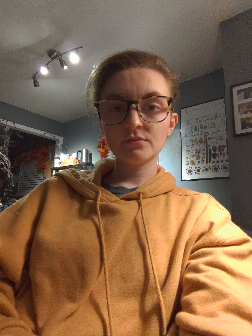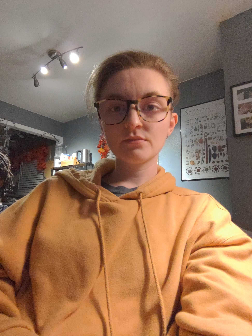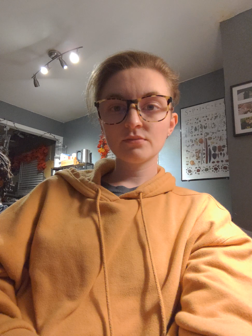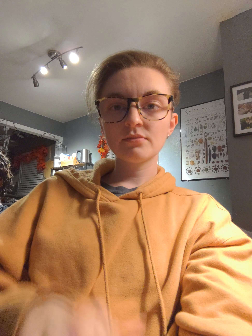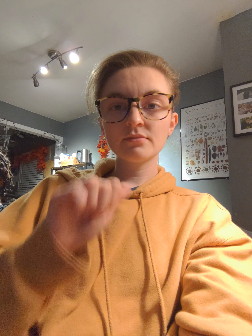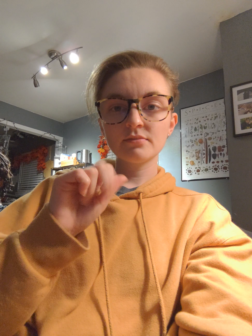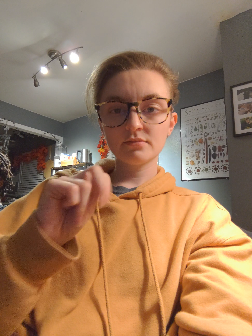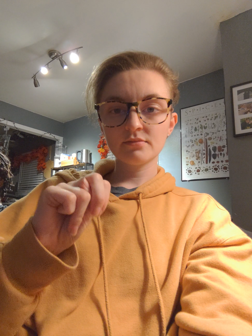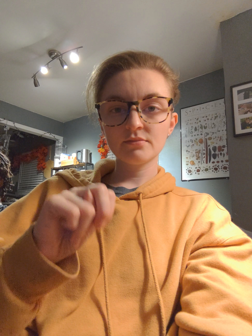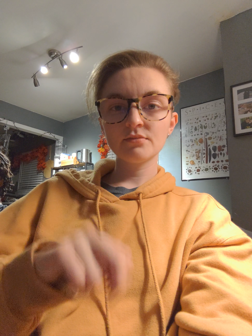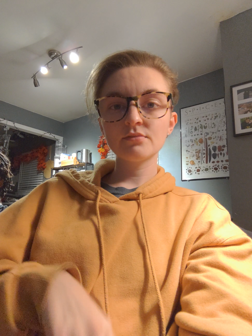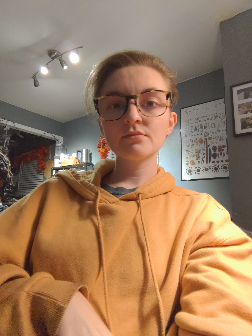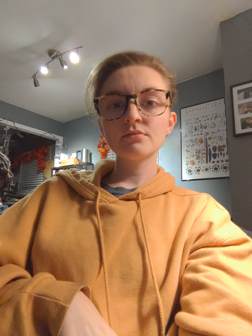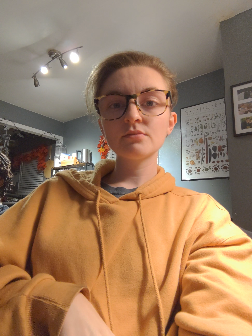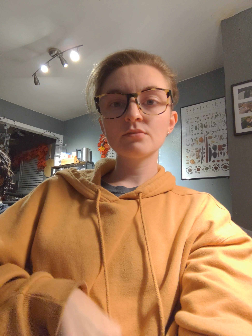an